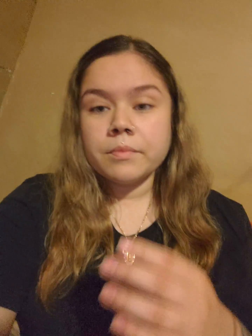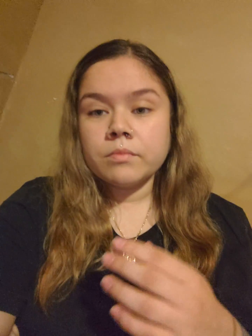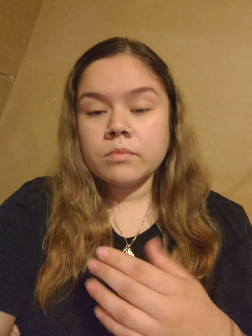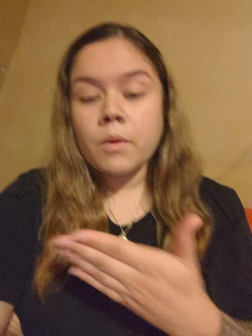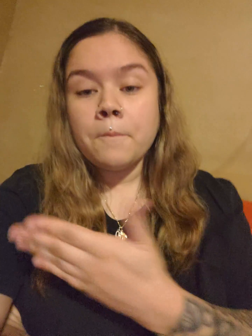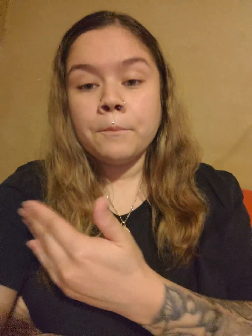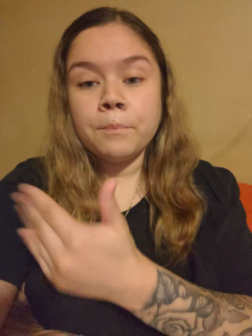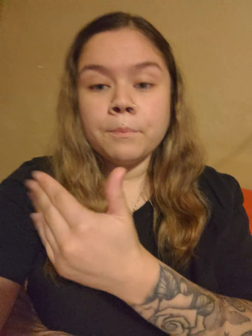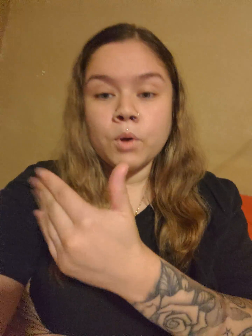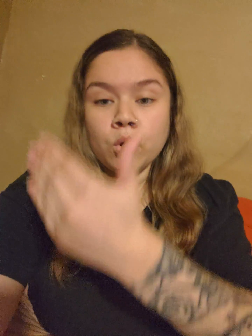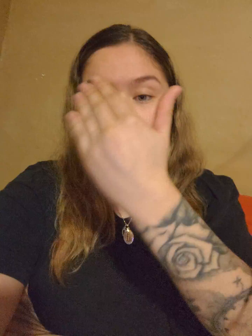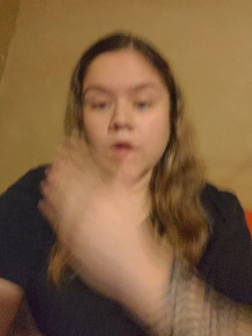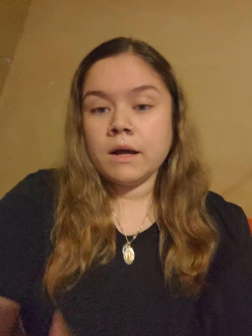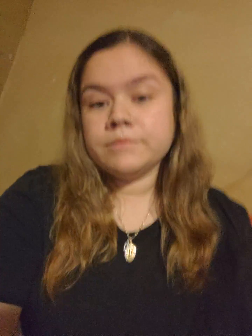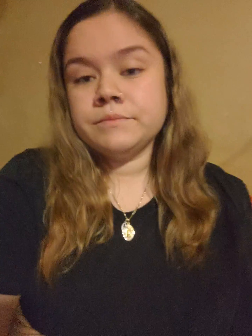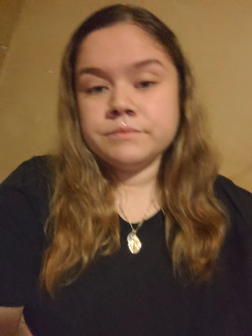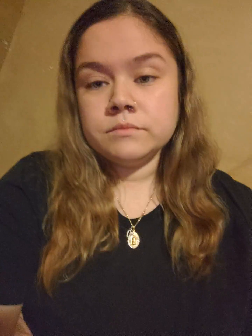butterfly